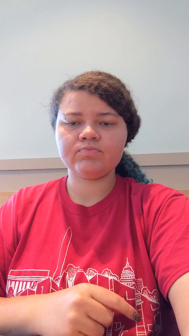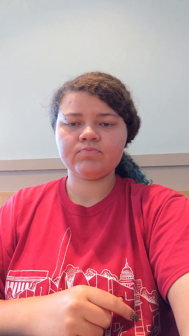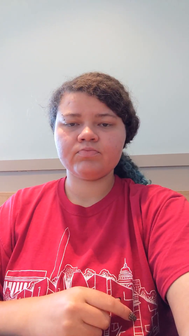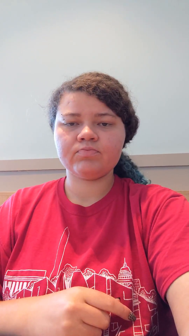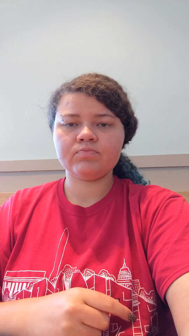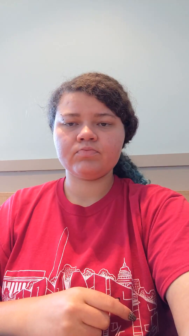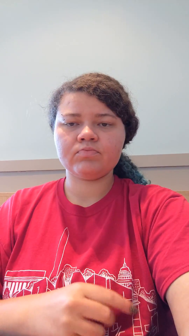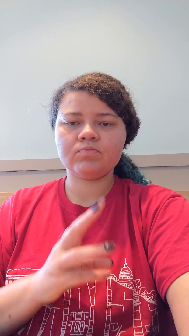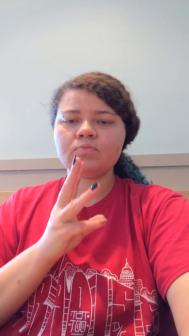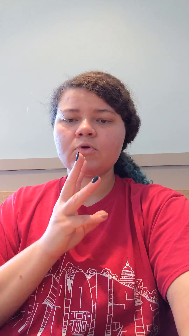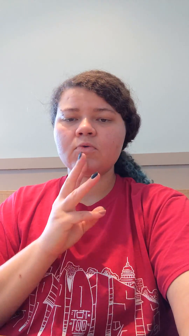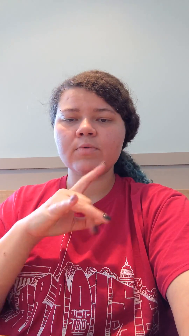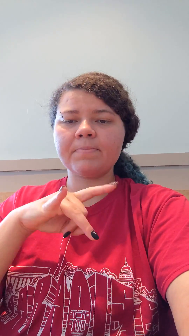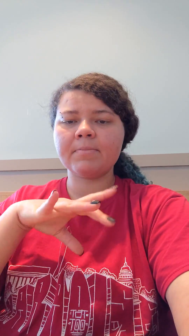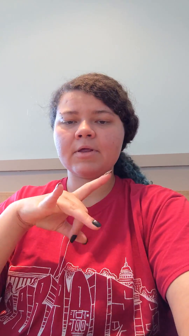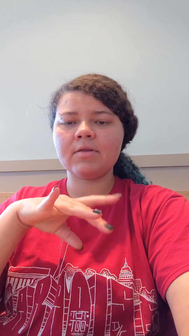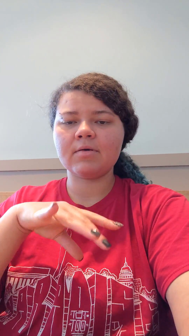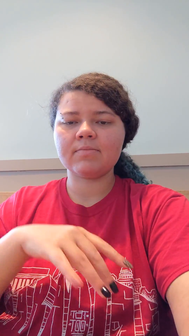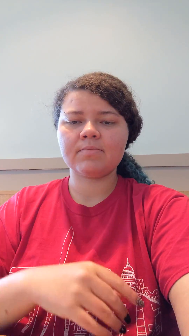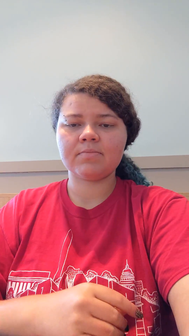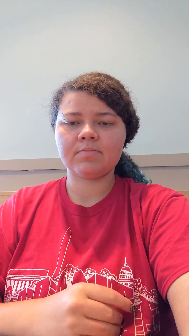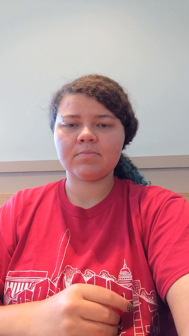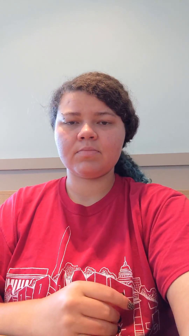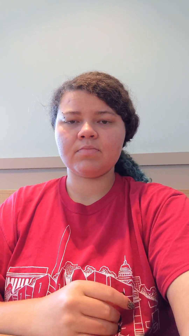melon